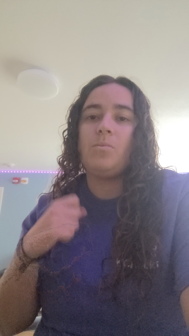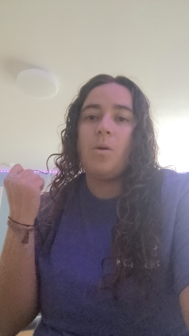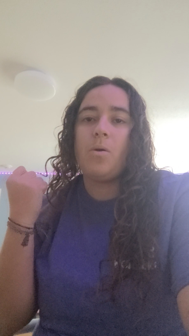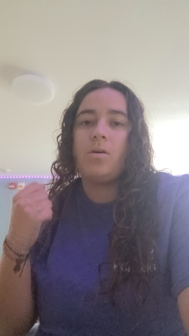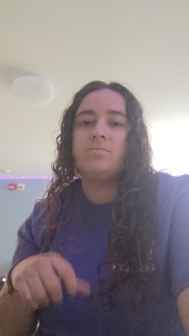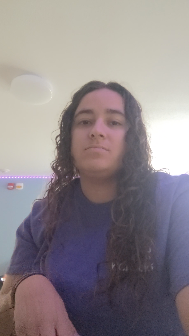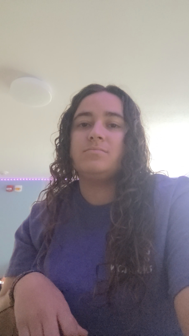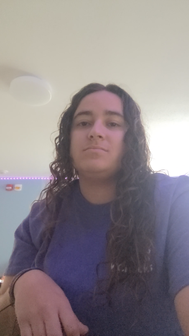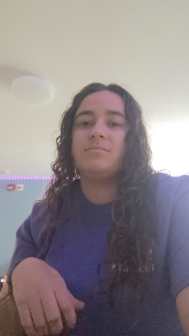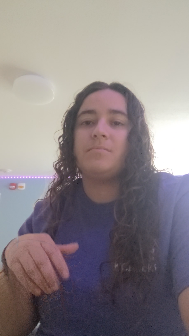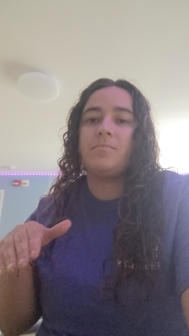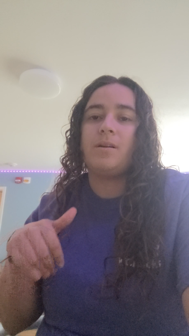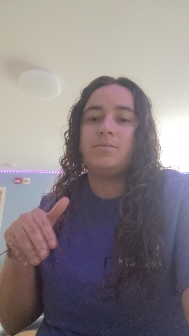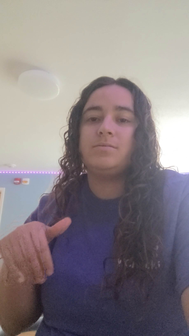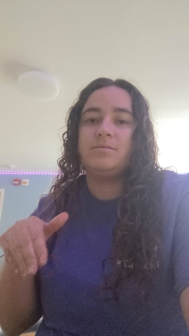pants